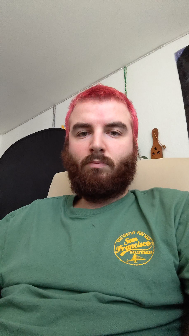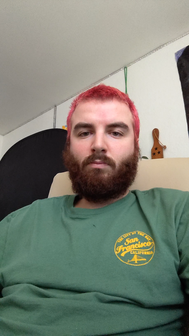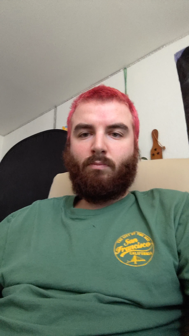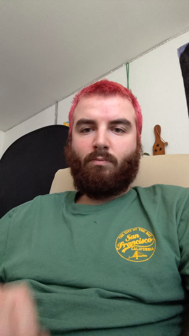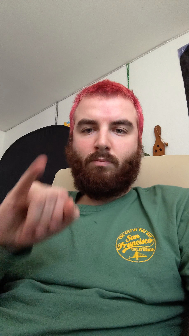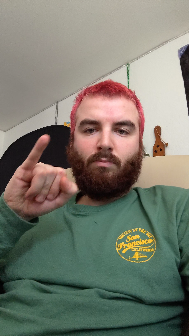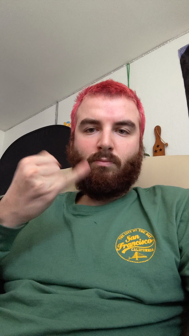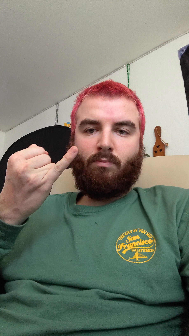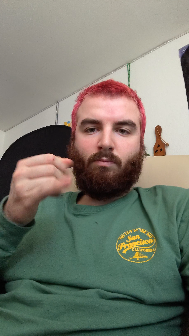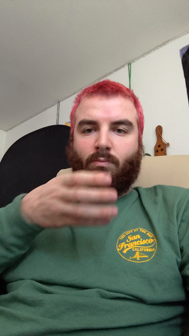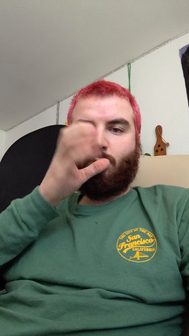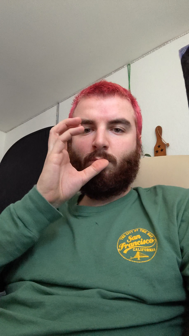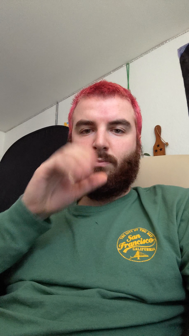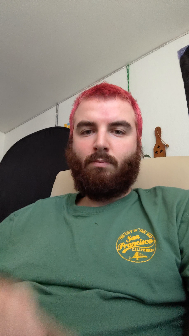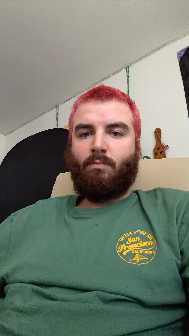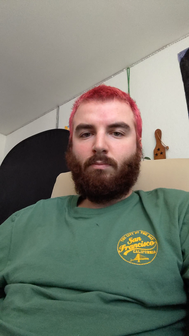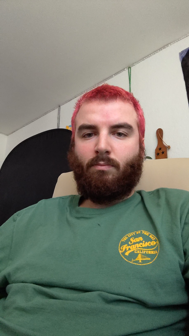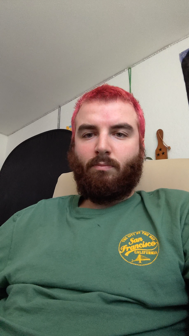juice